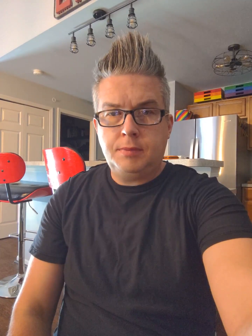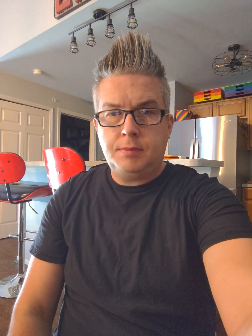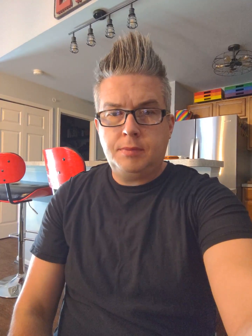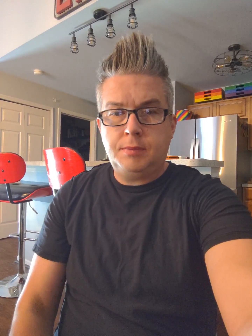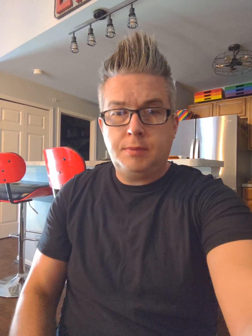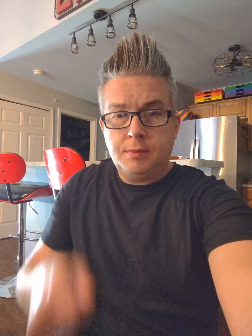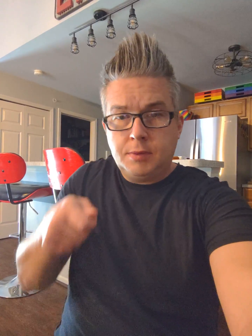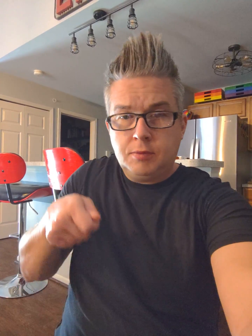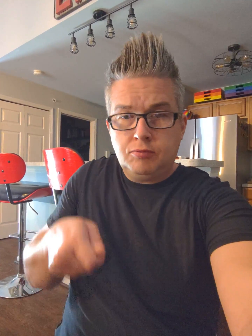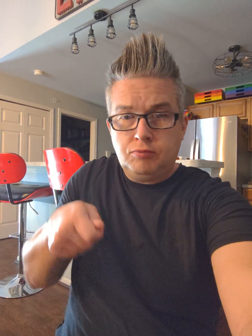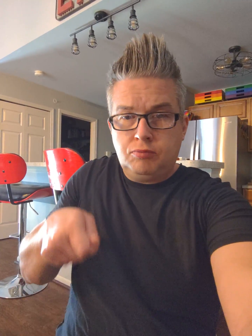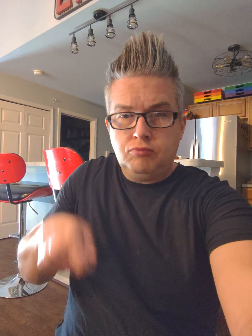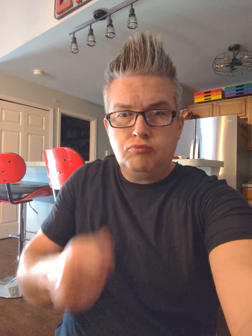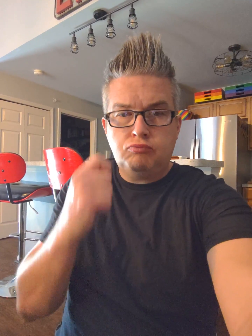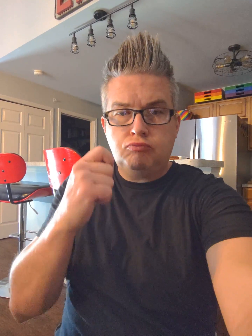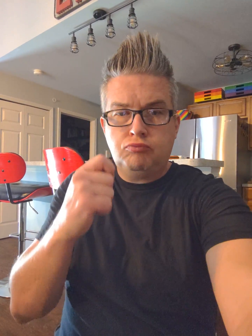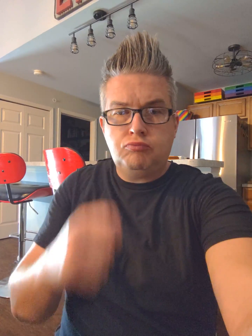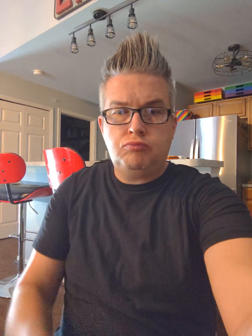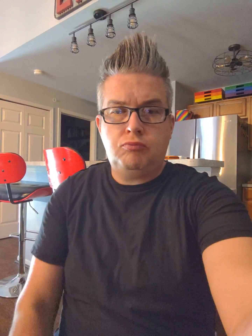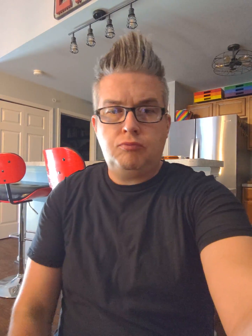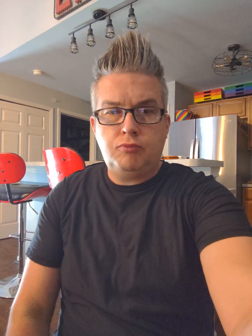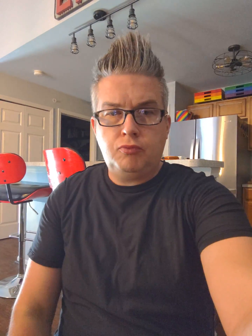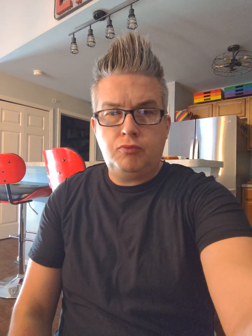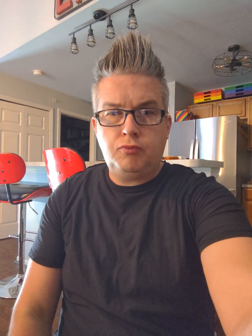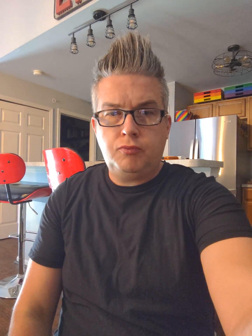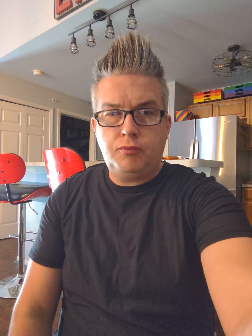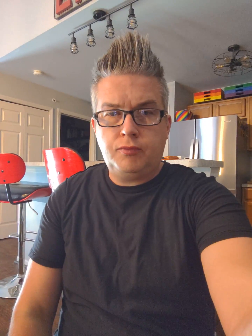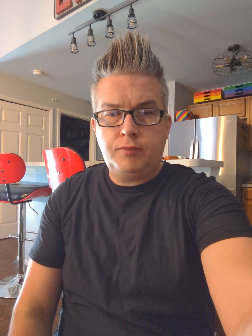shovel